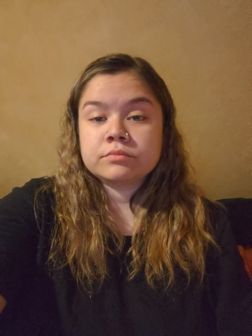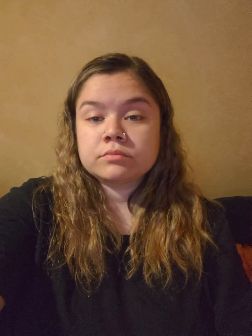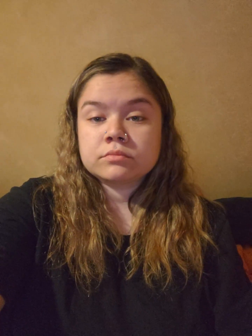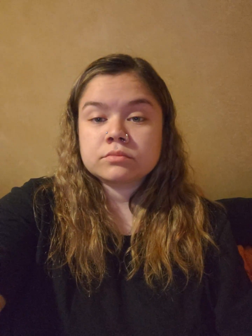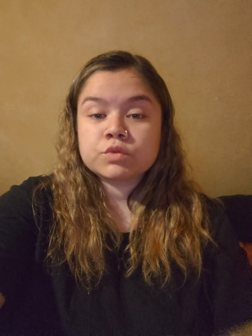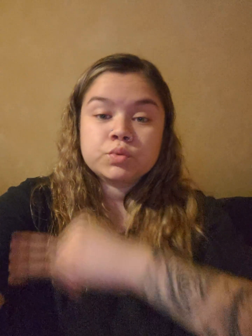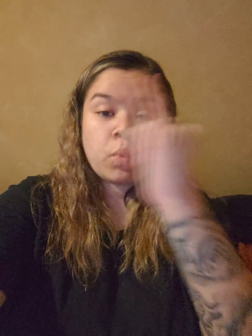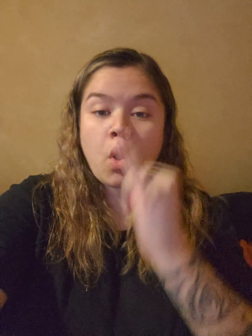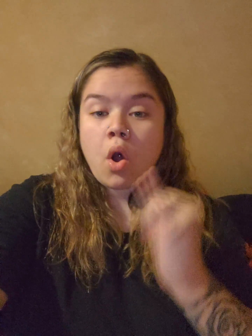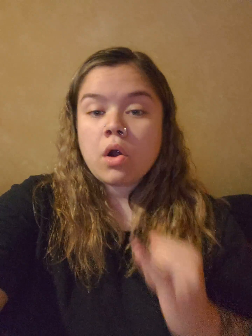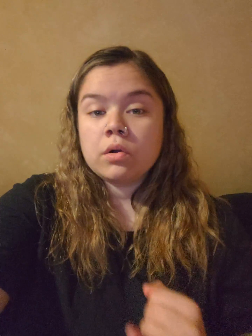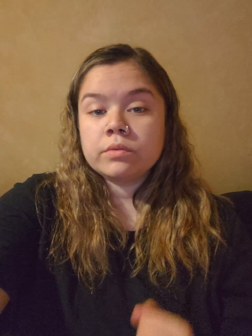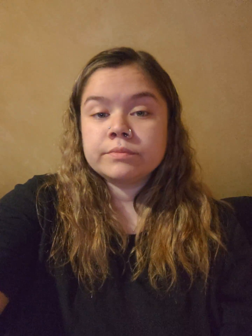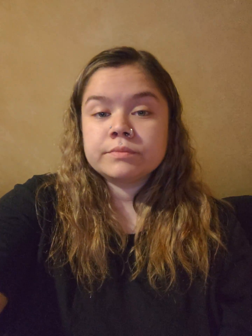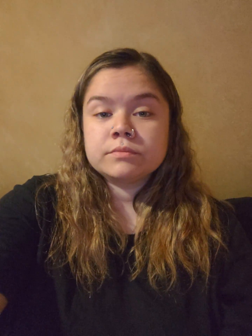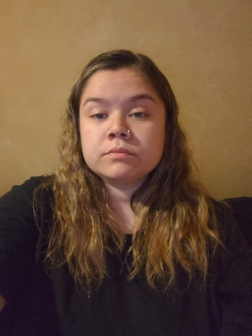draw